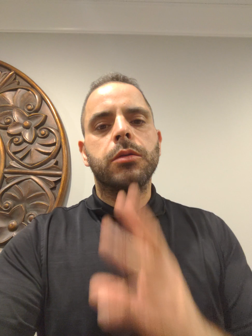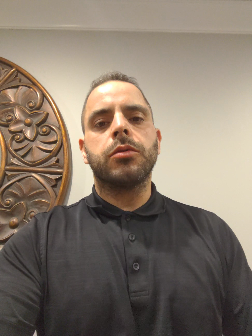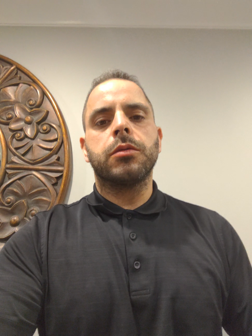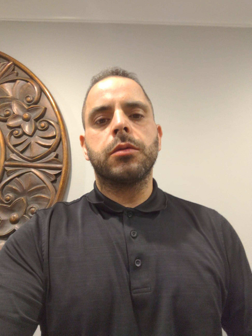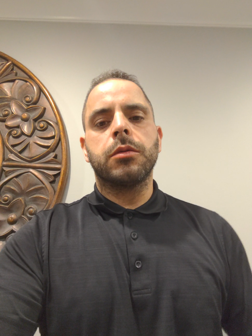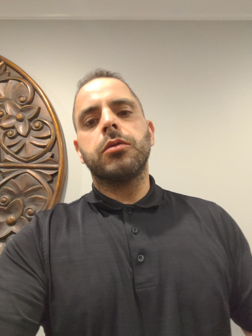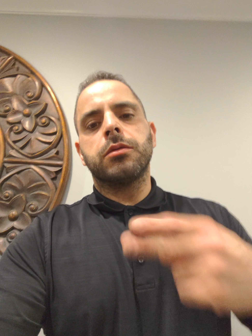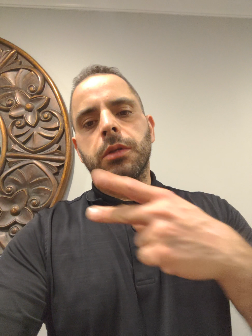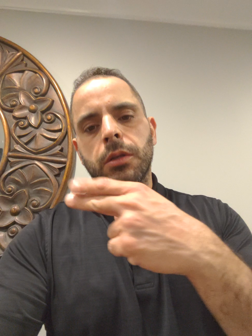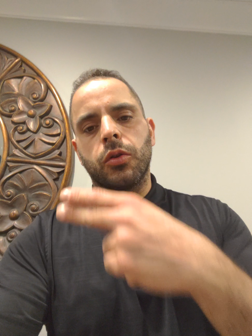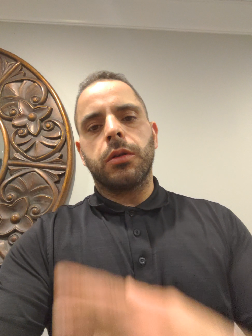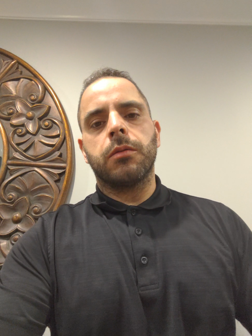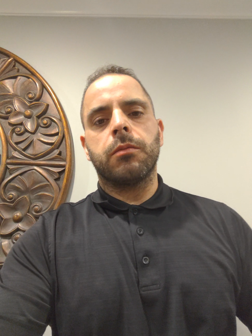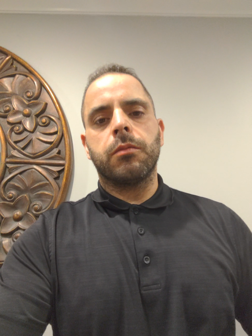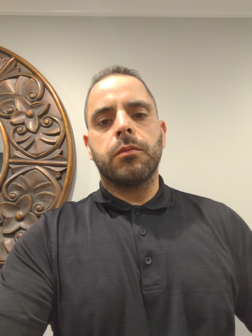scissors